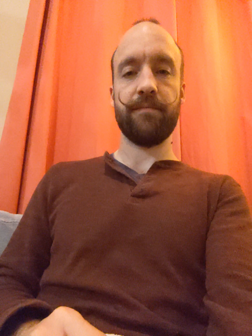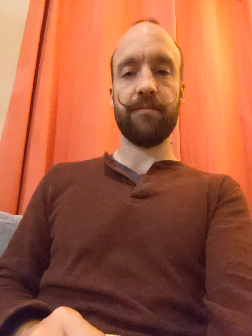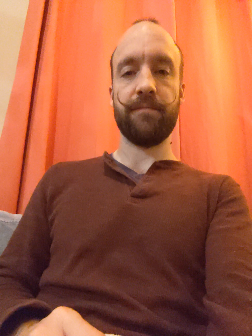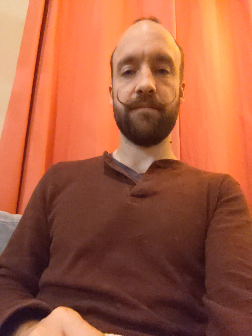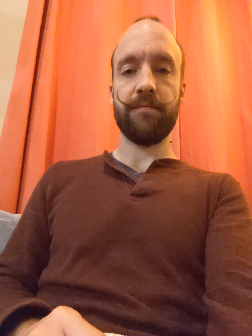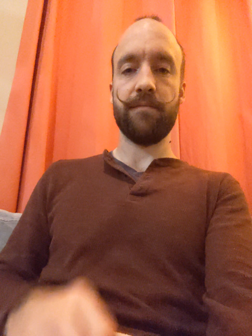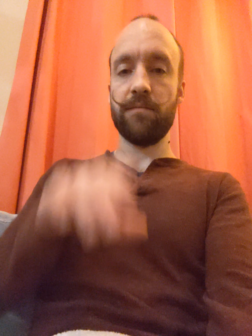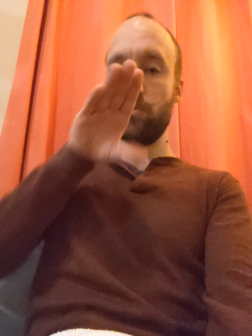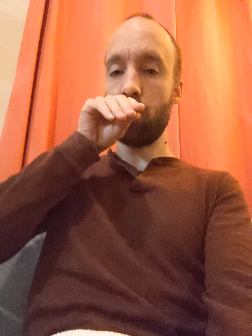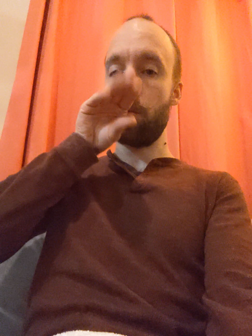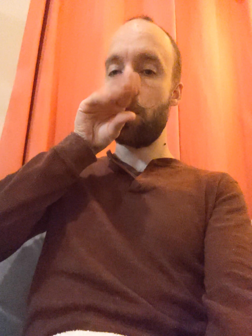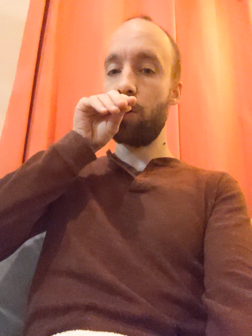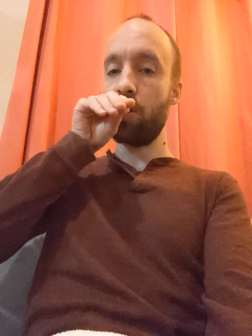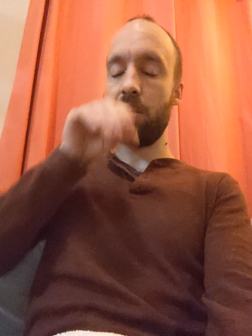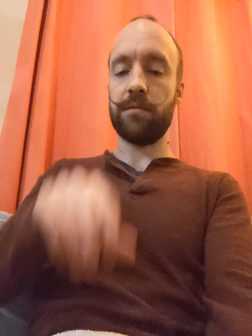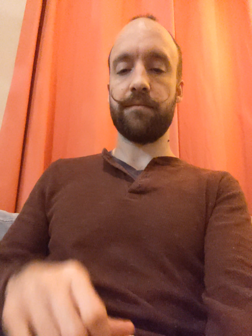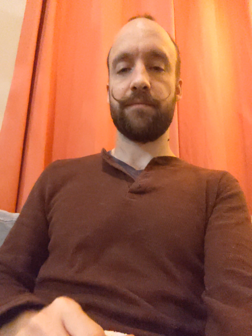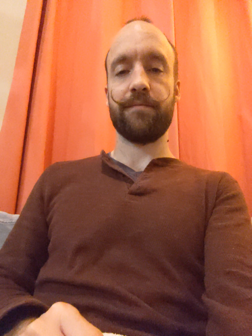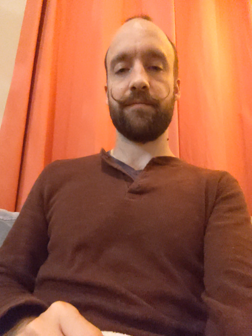goose